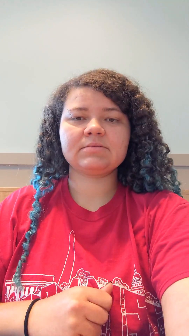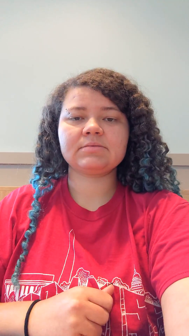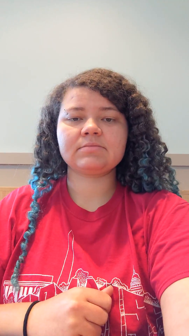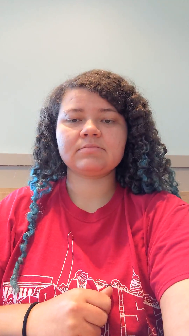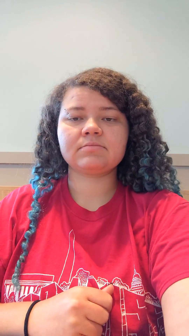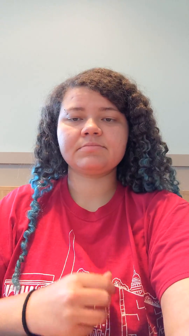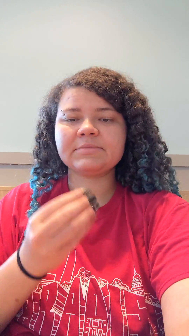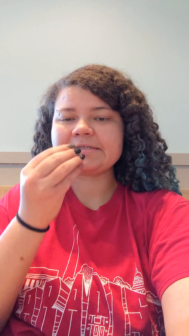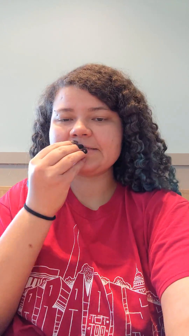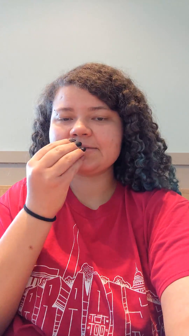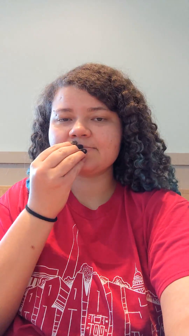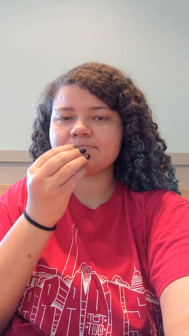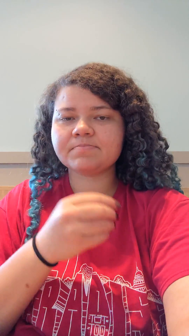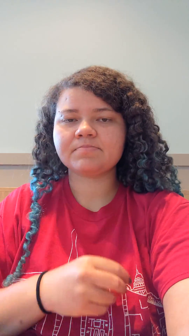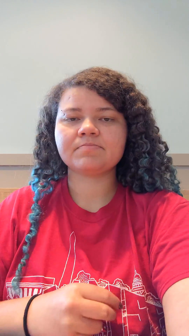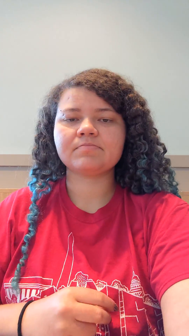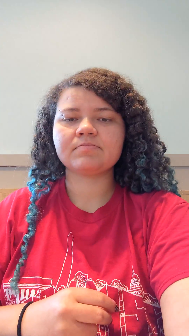eat